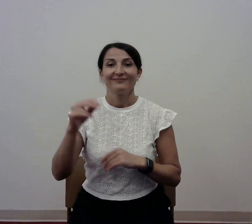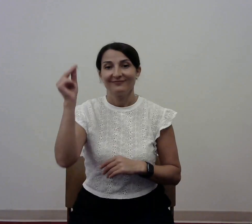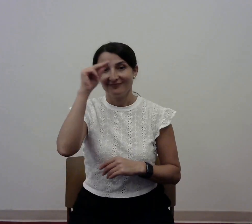öyrənmək